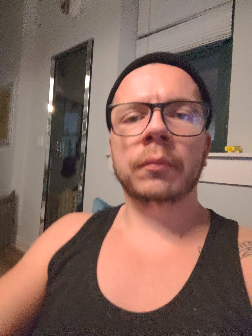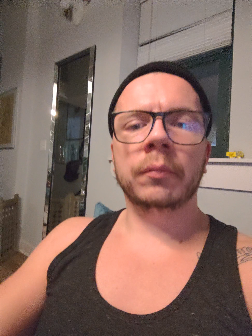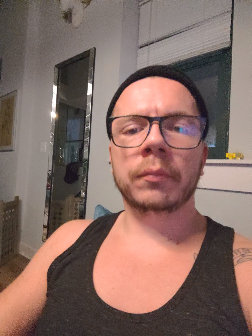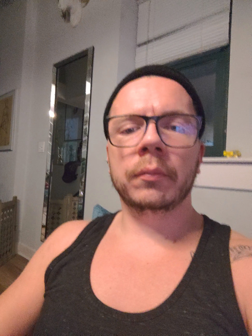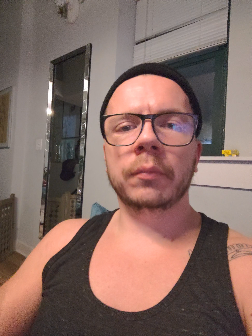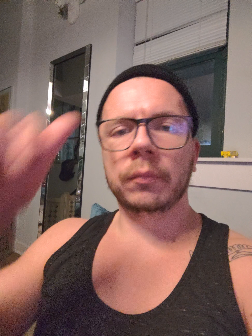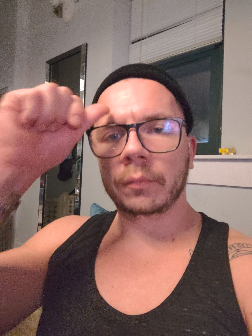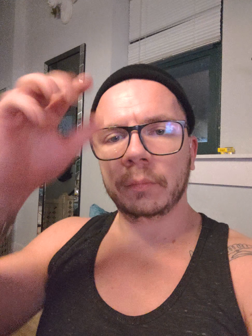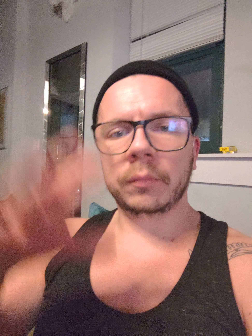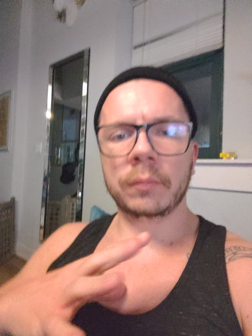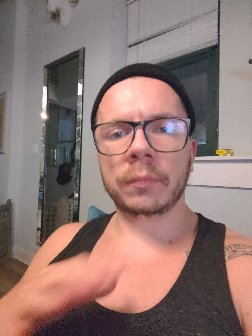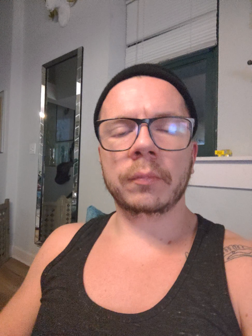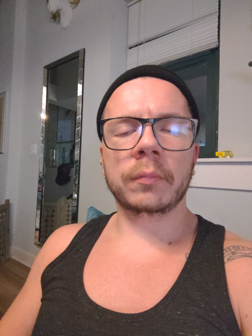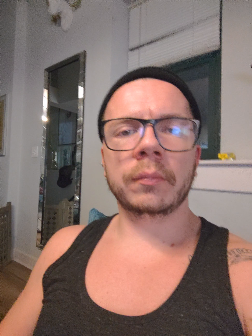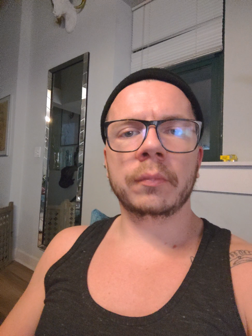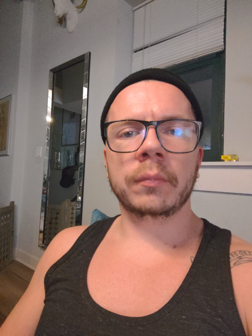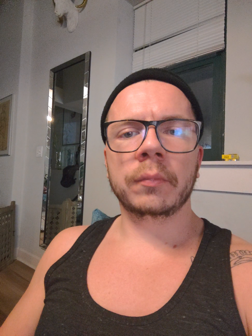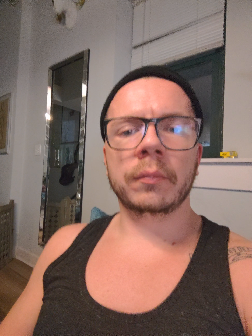man